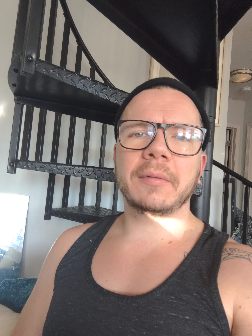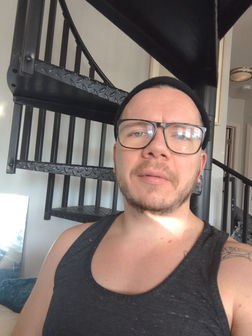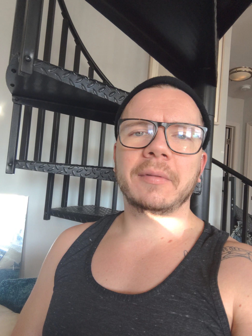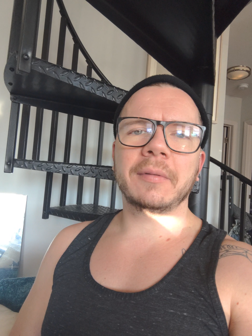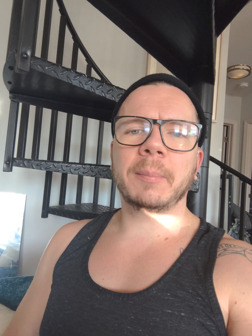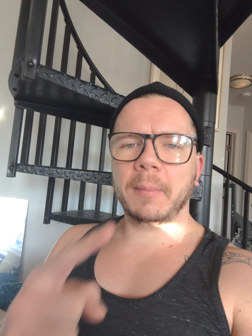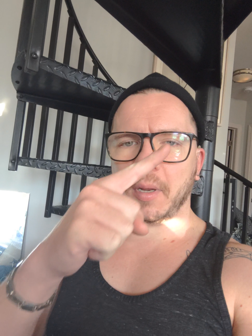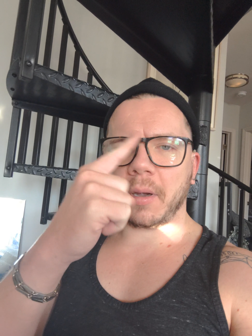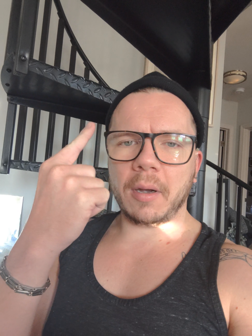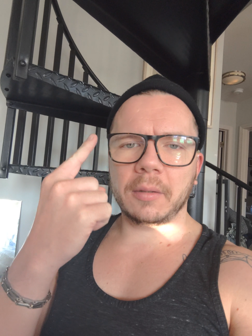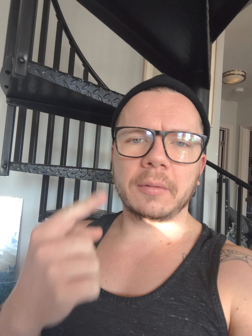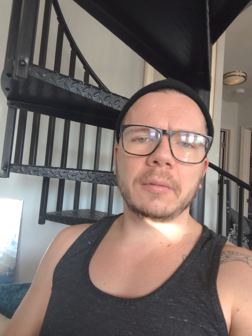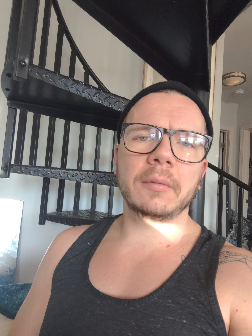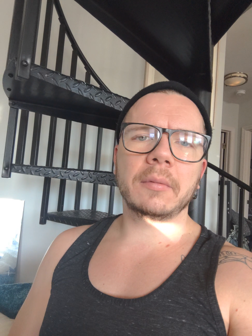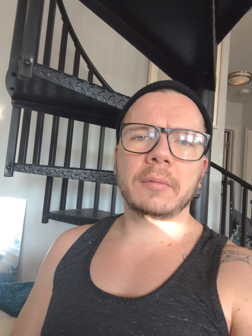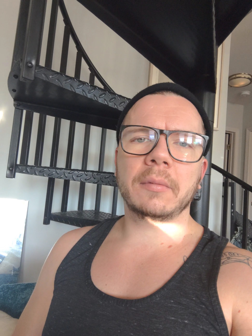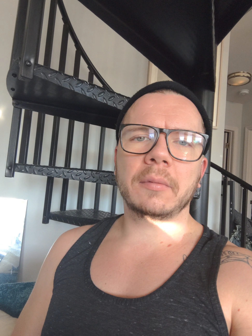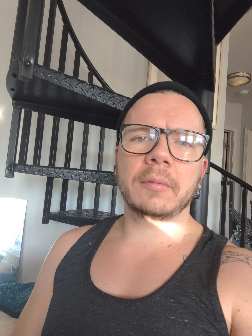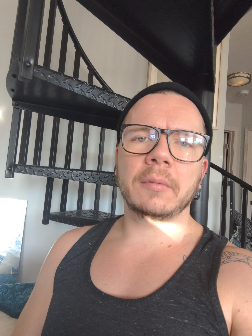because